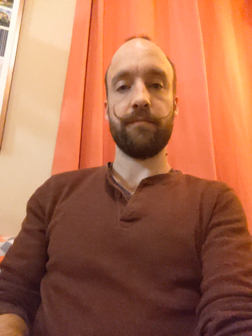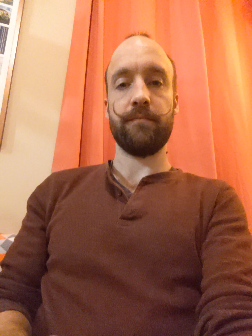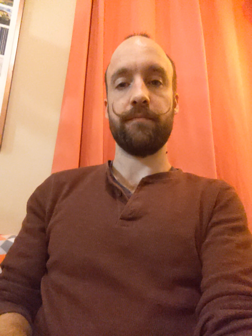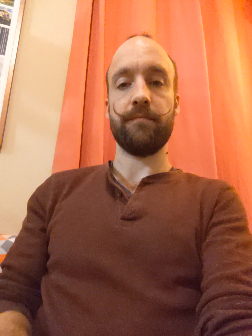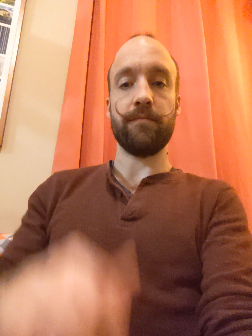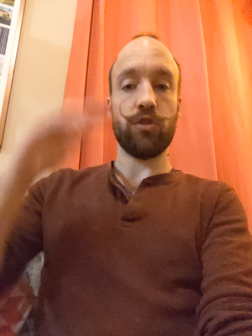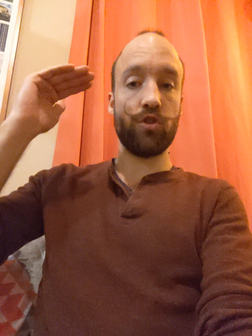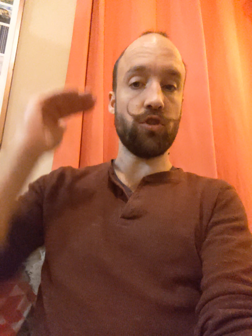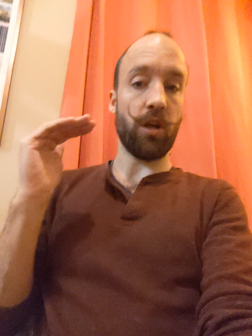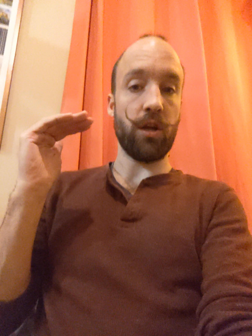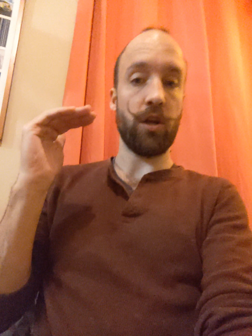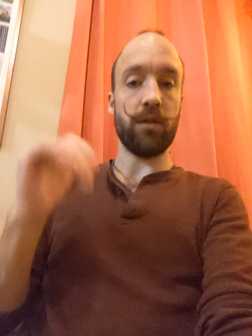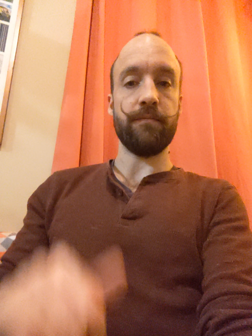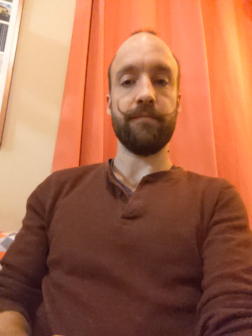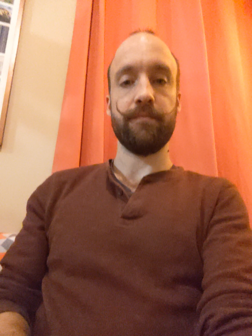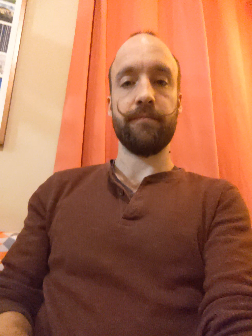child